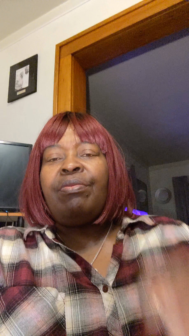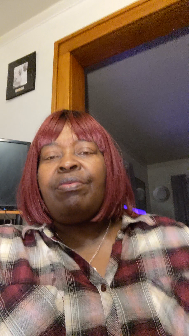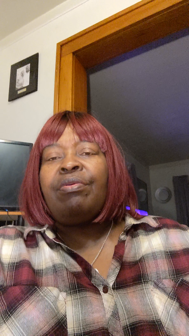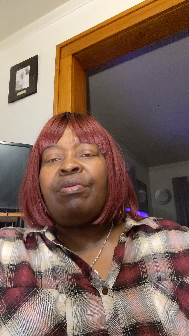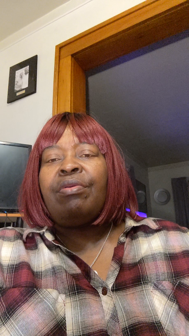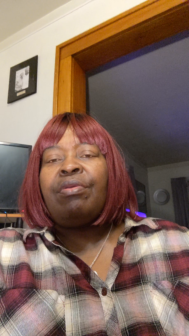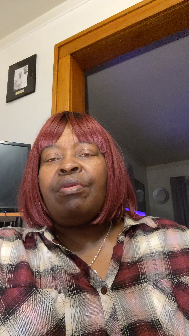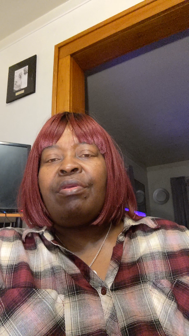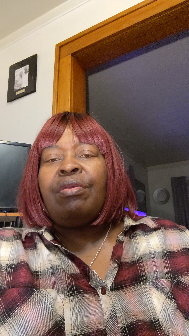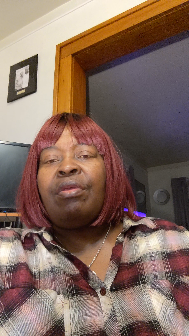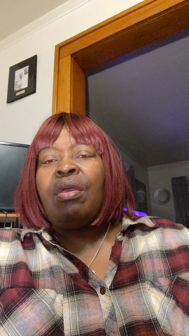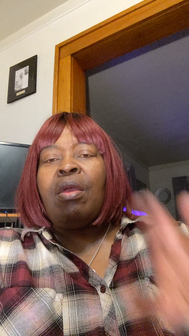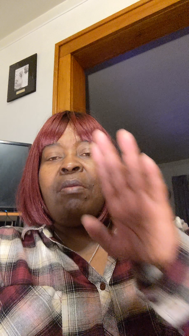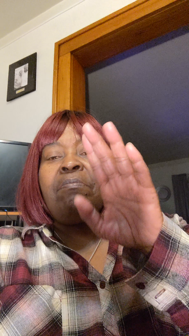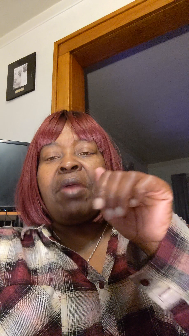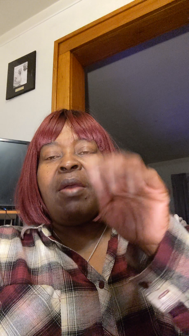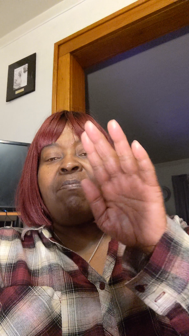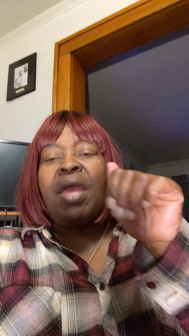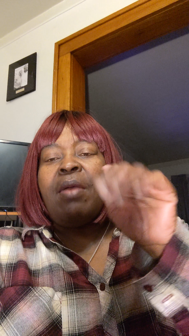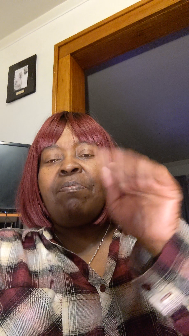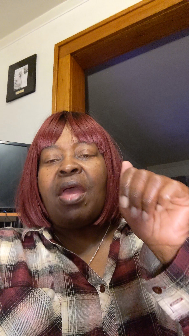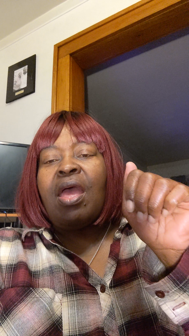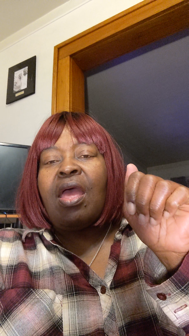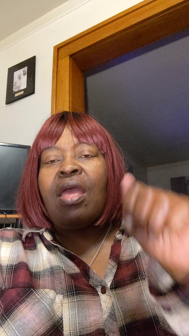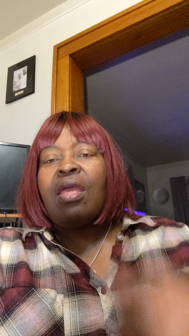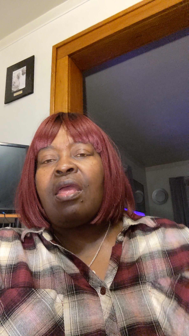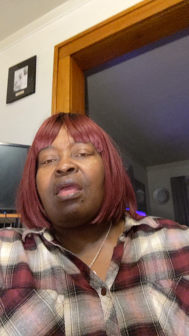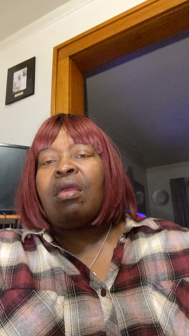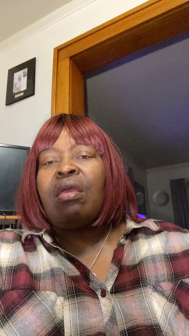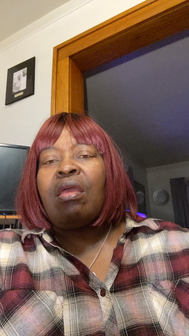baa baa